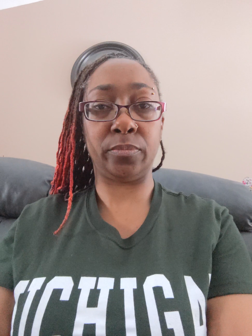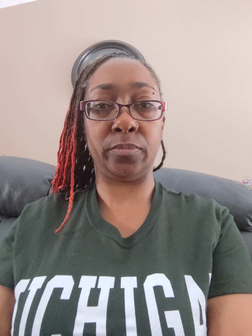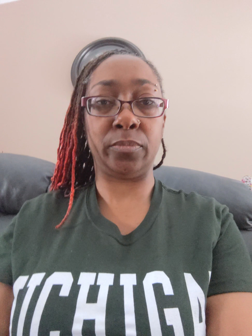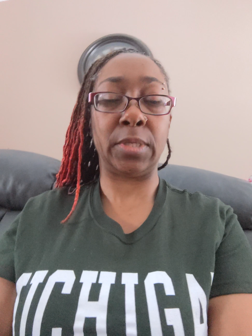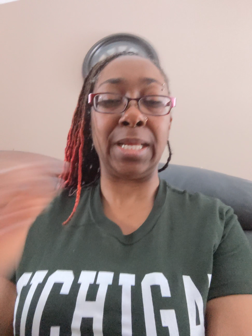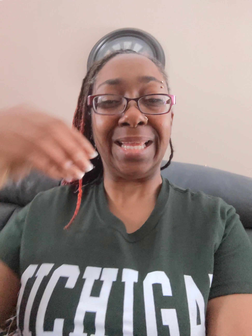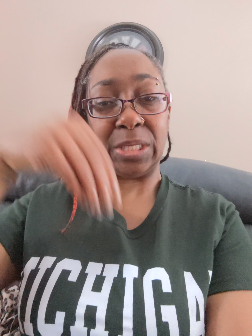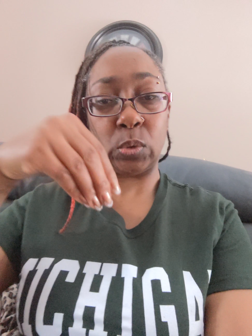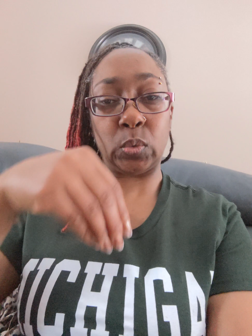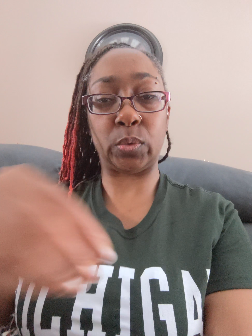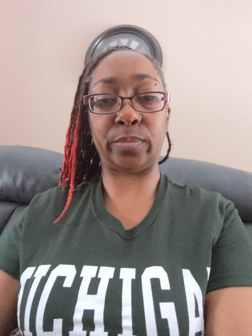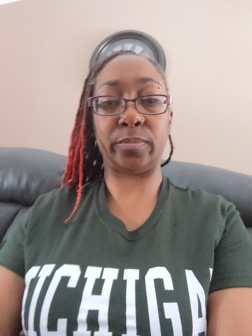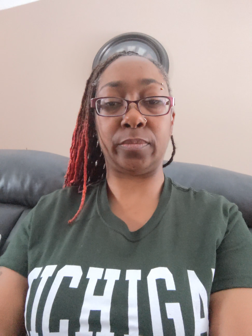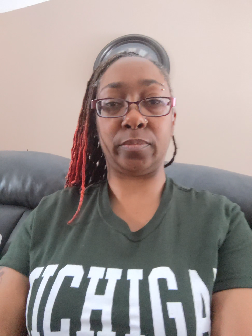into